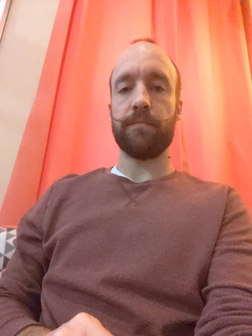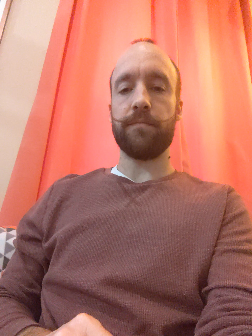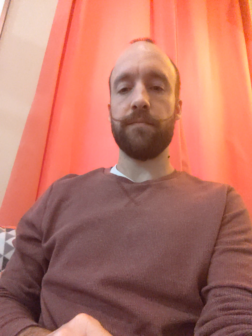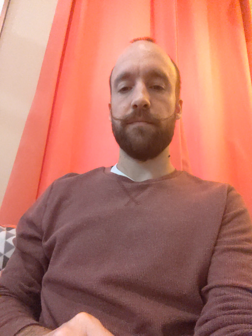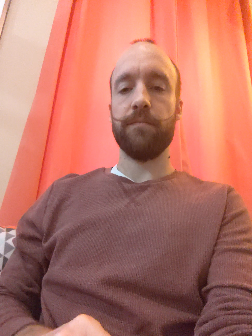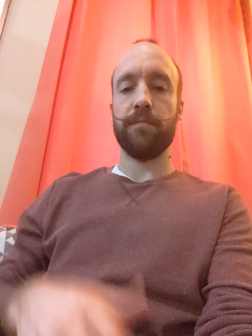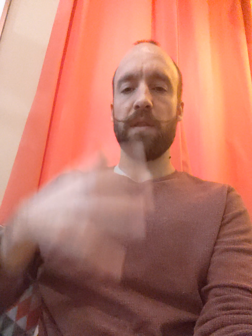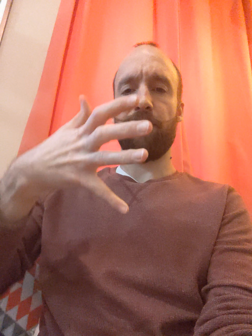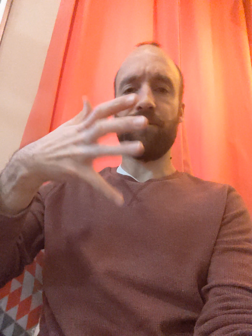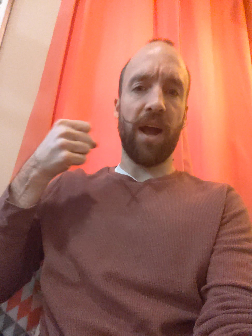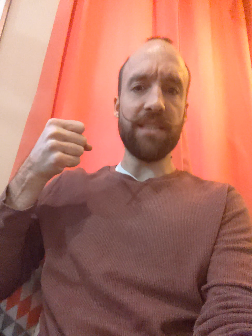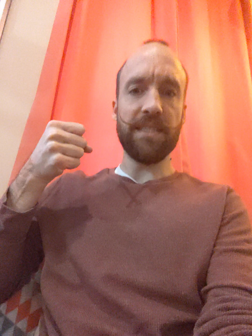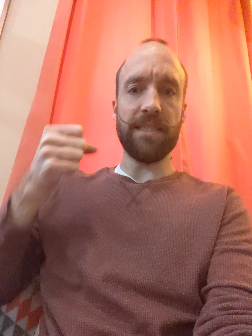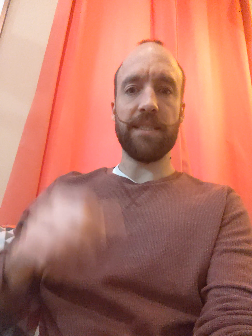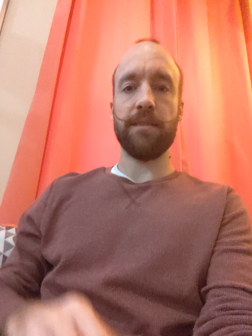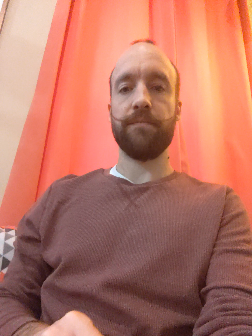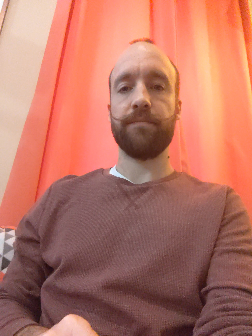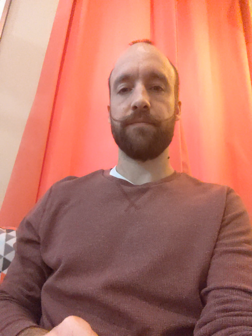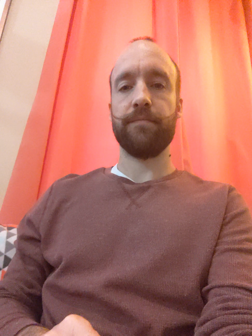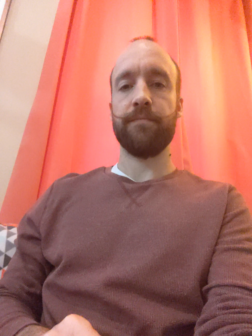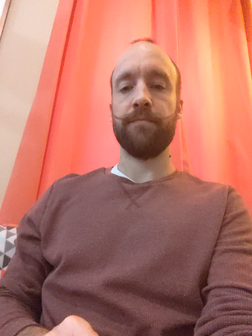fast